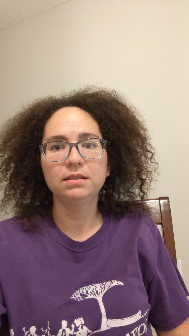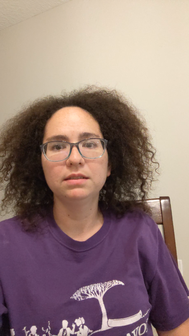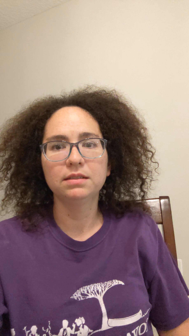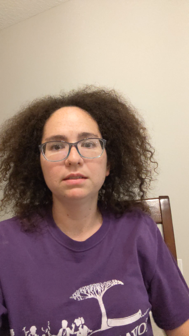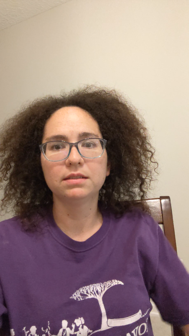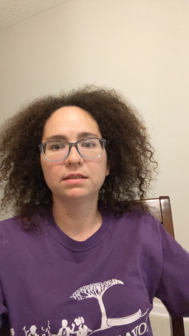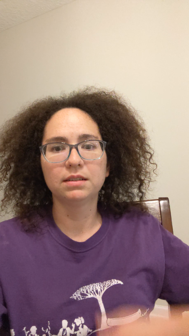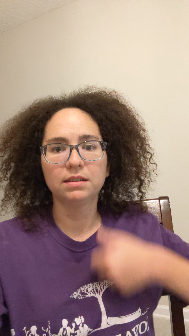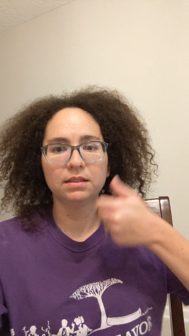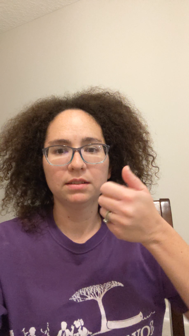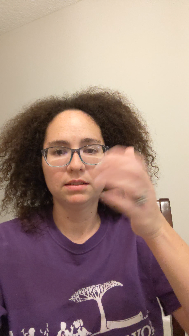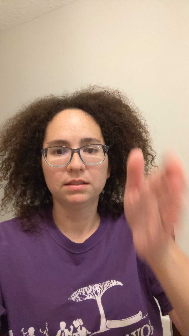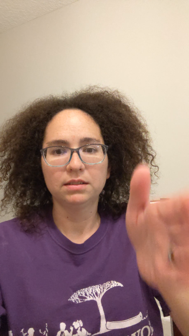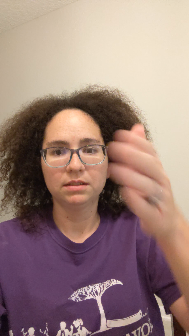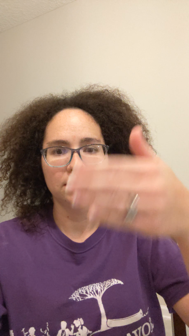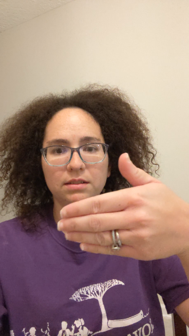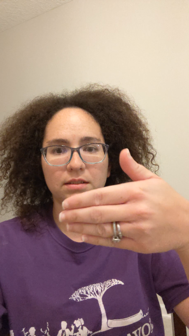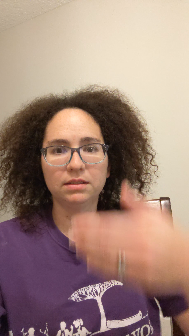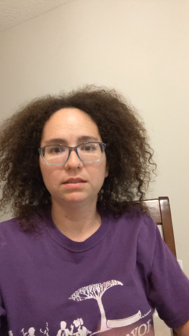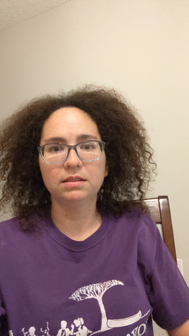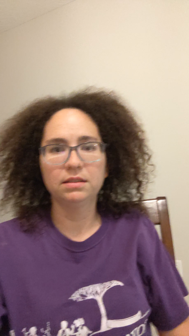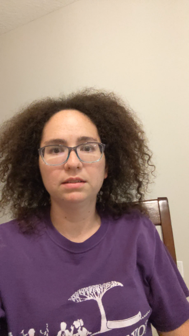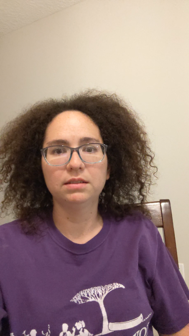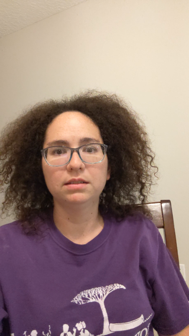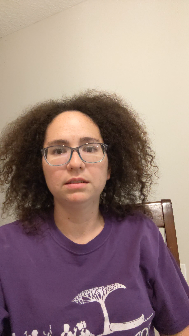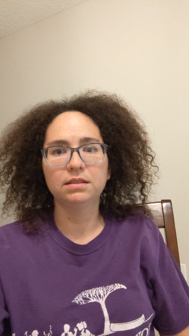living room